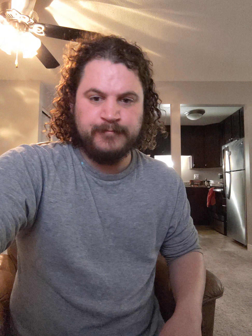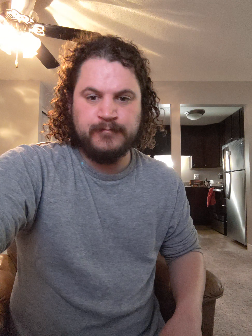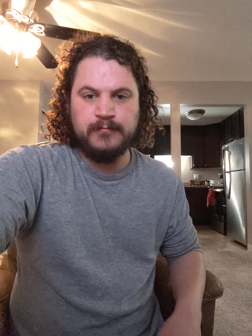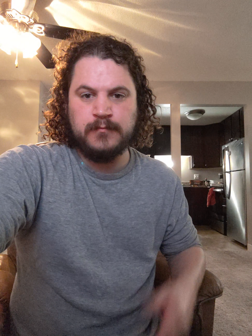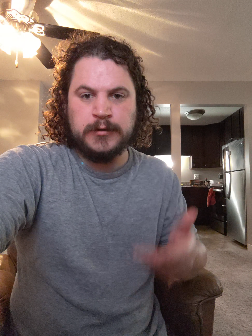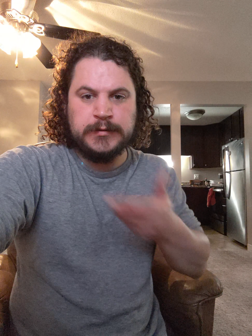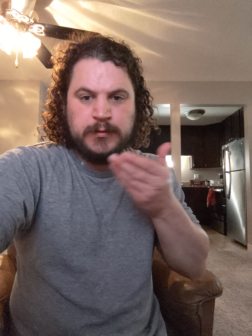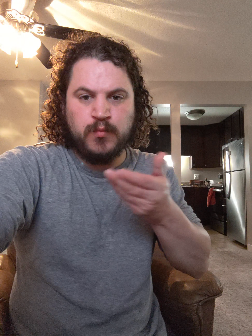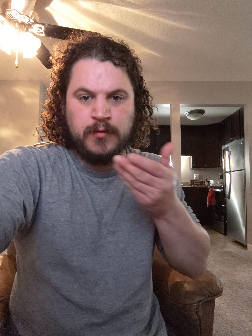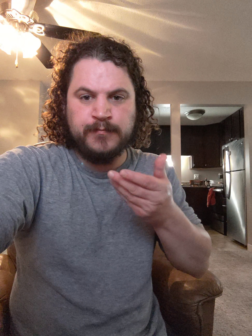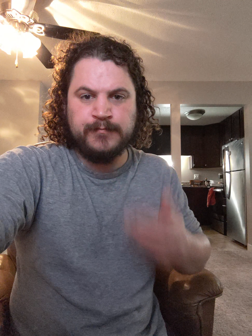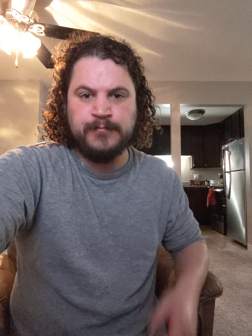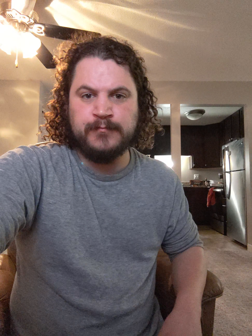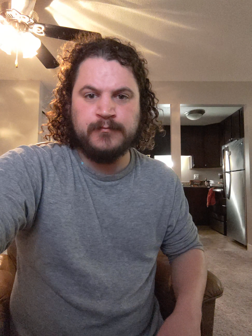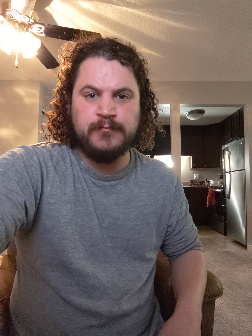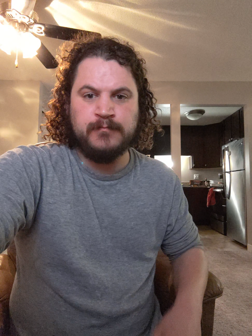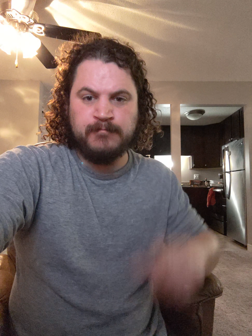cereal